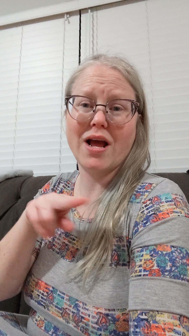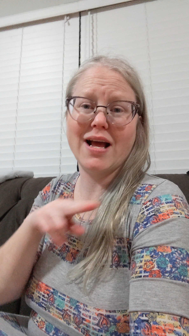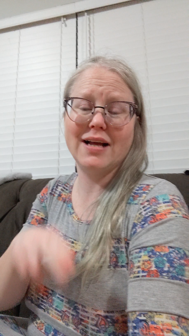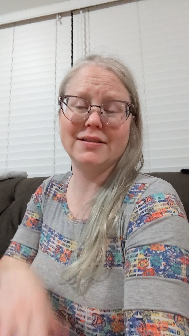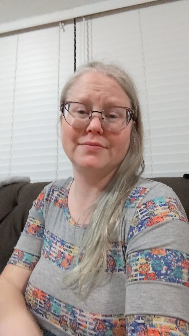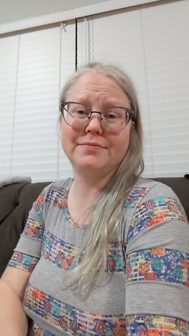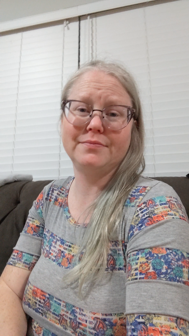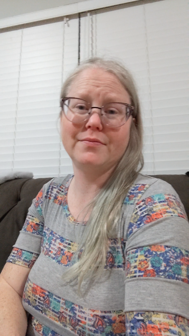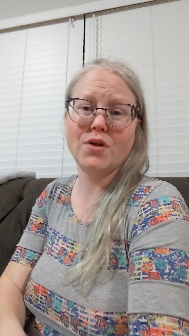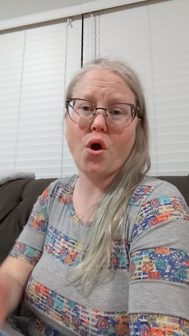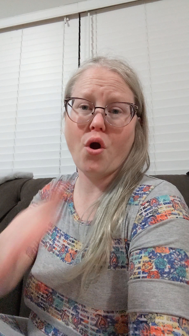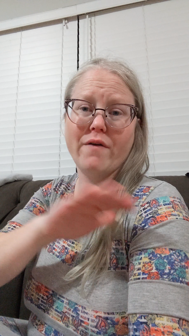cover